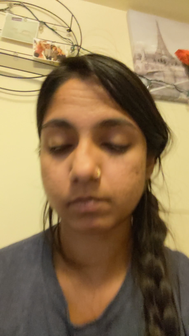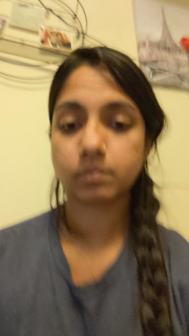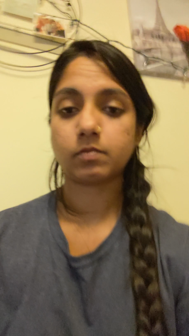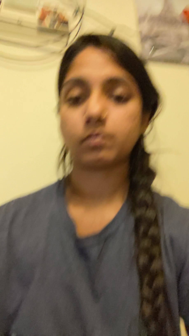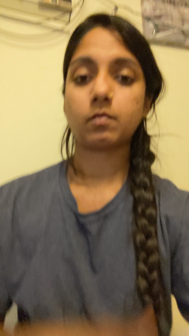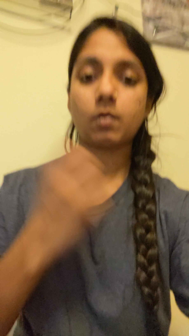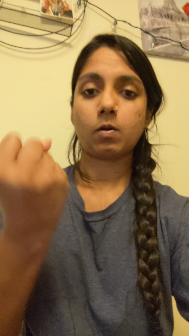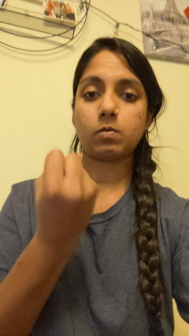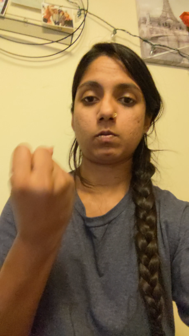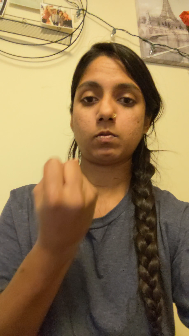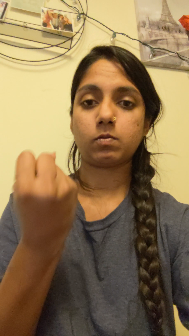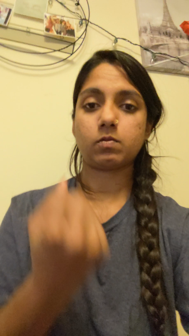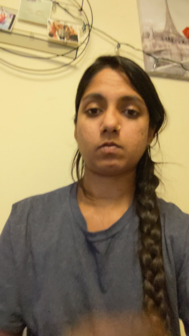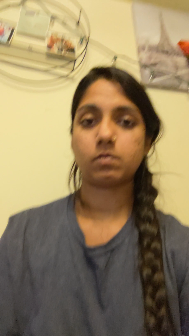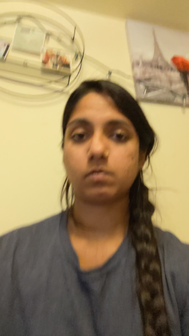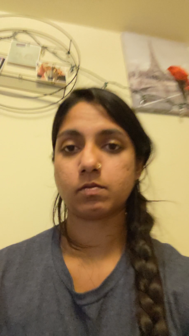hold